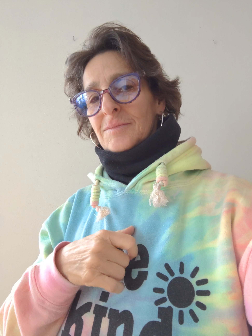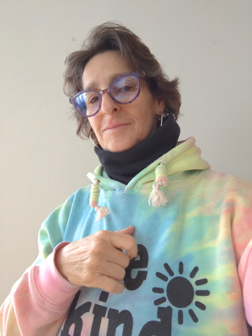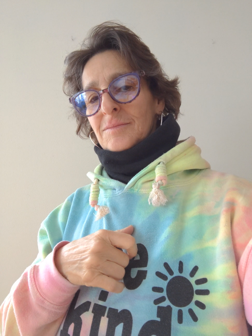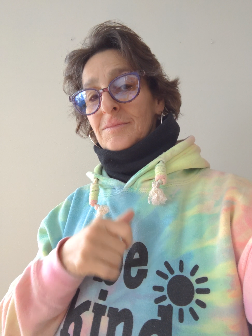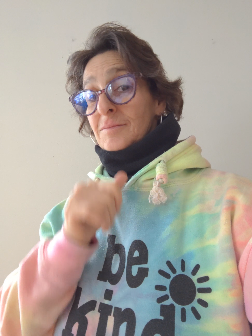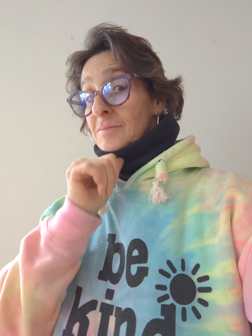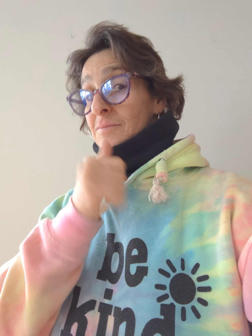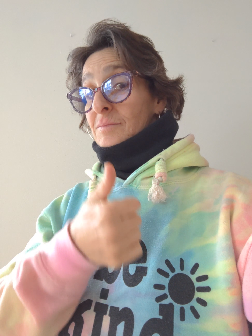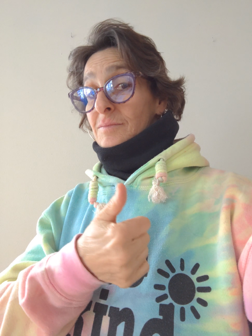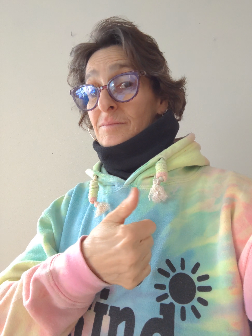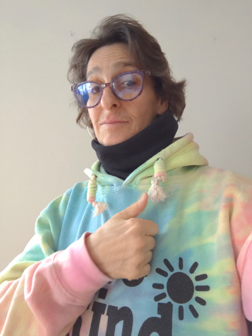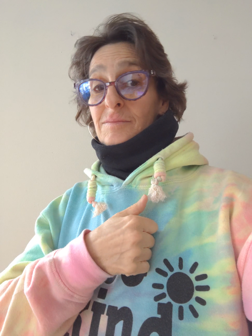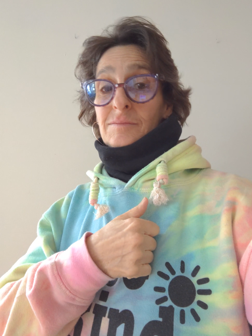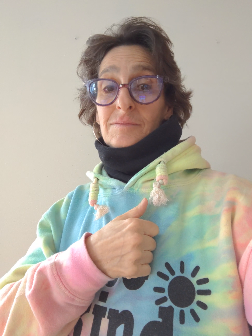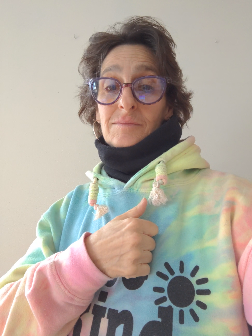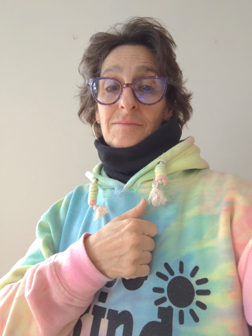not